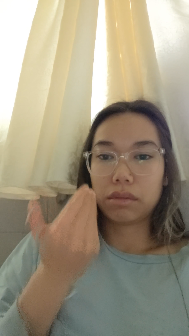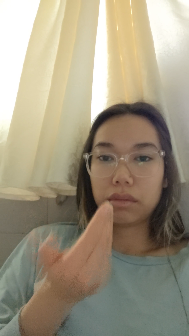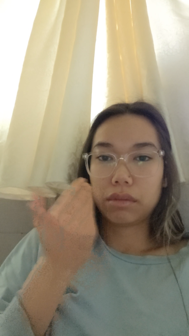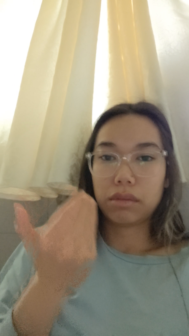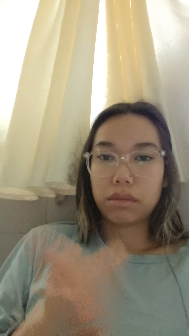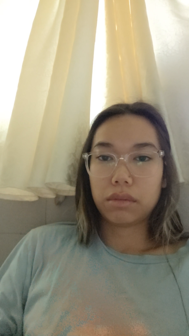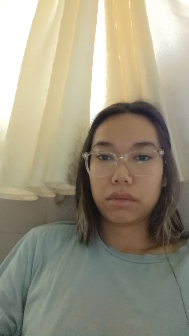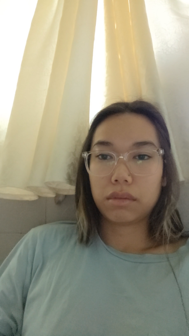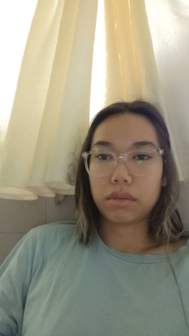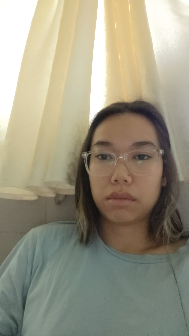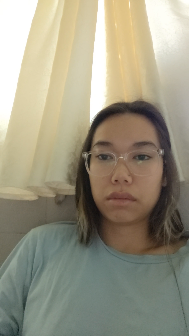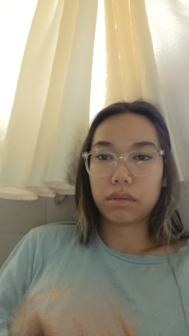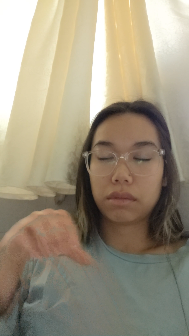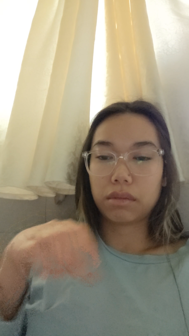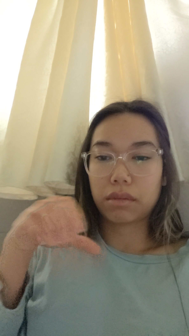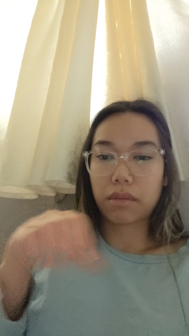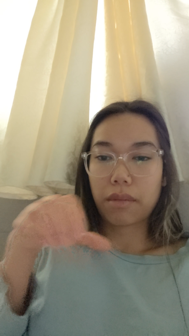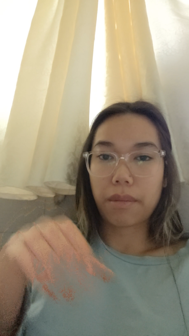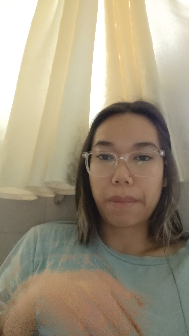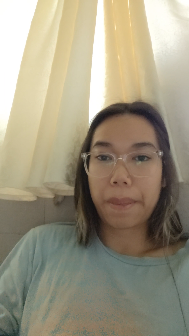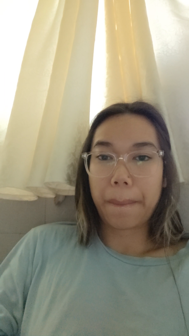does